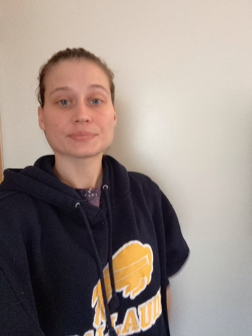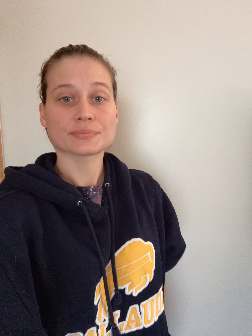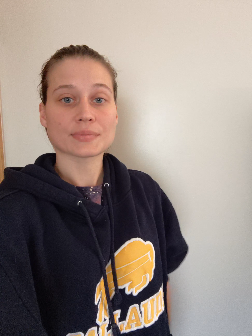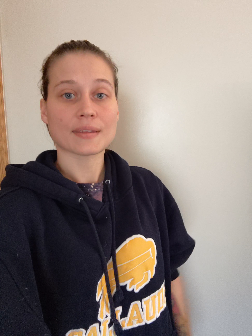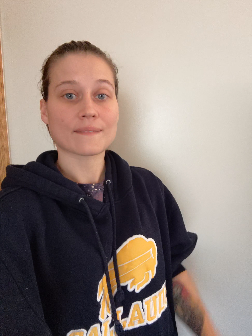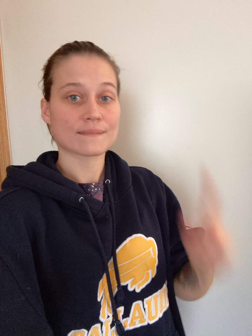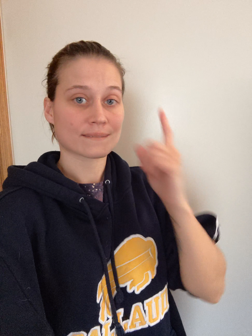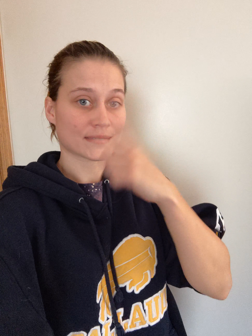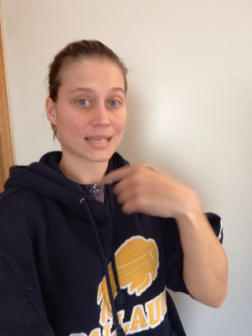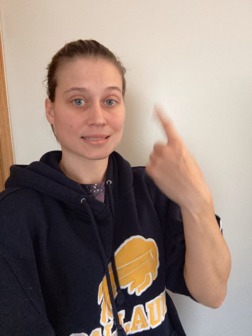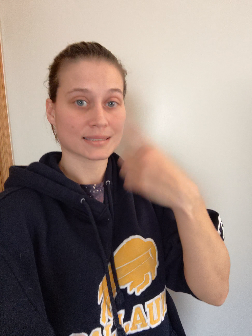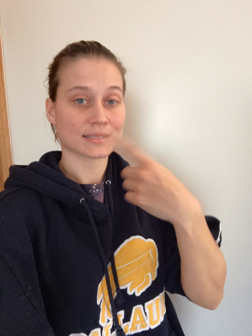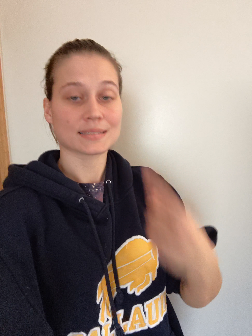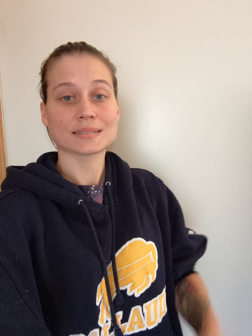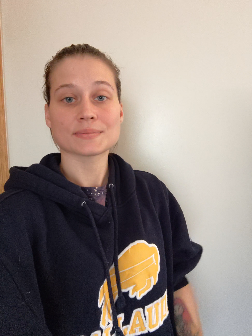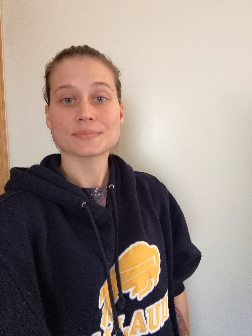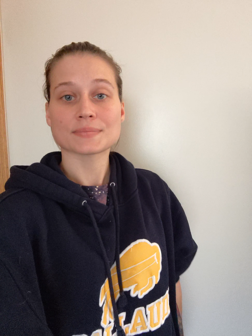face